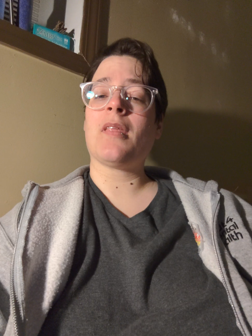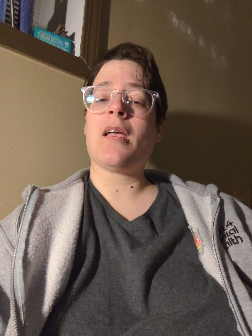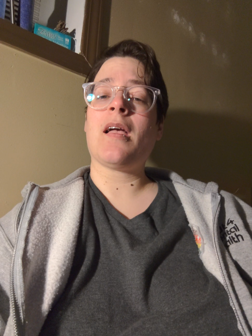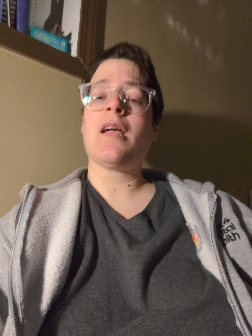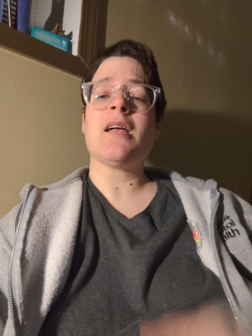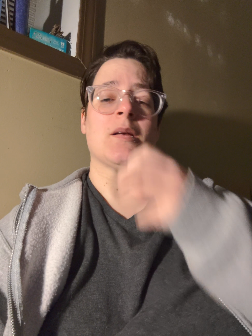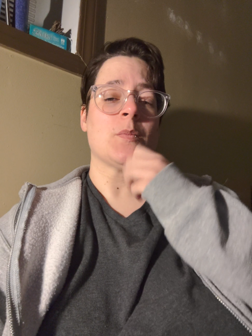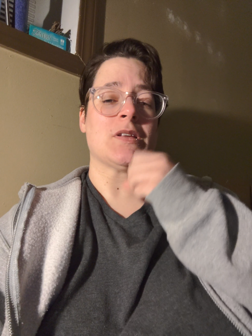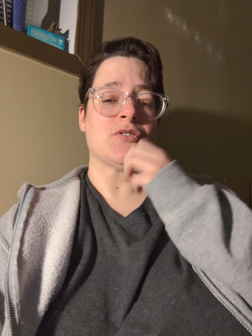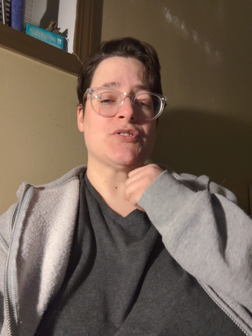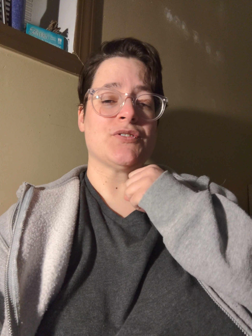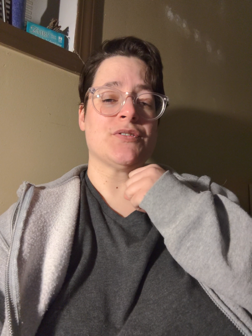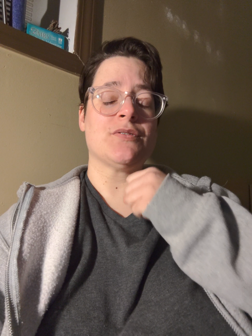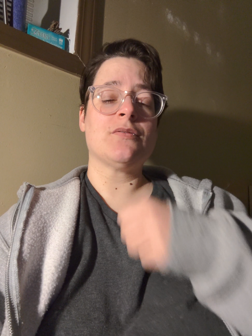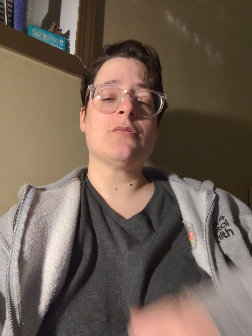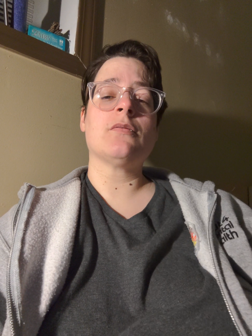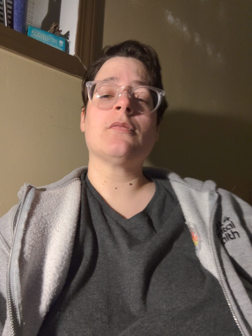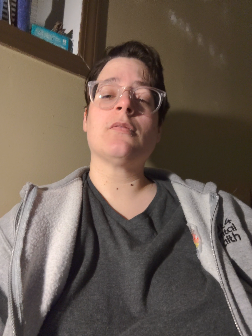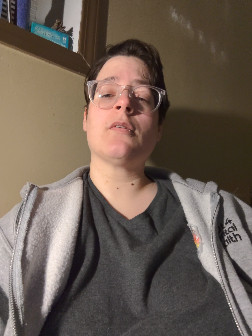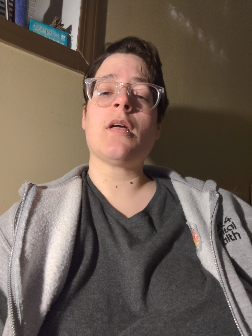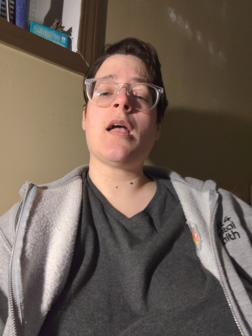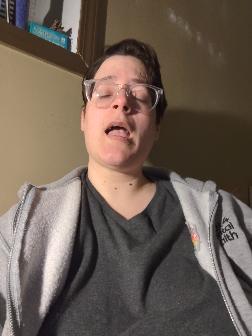underwear